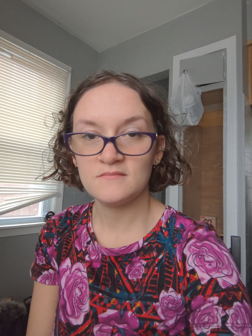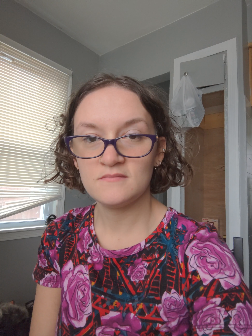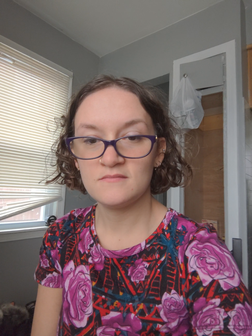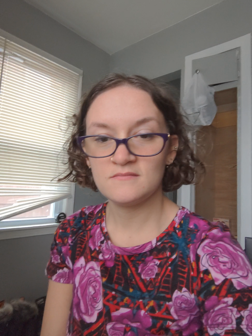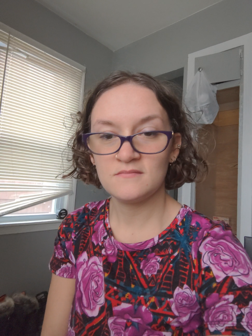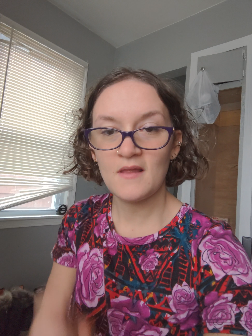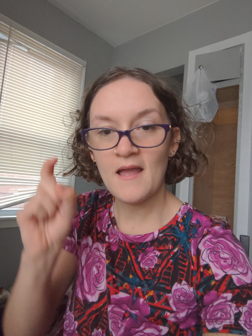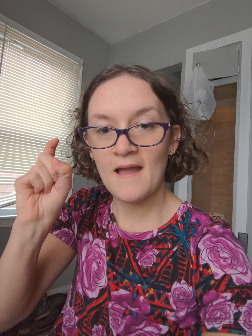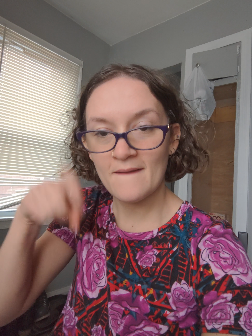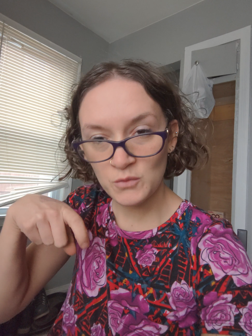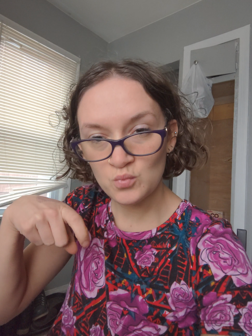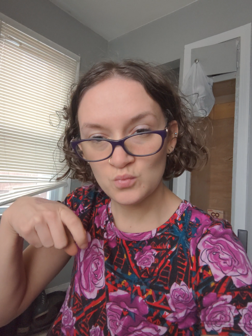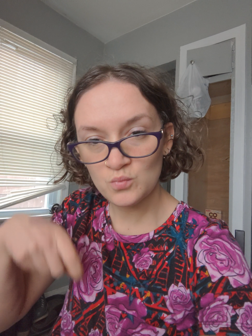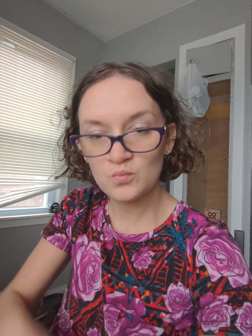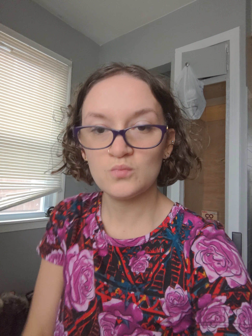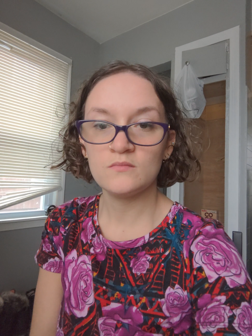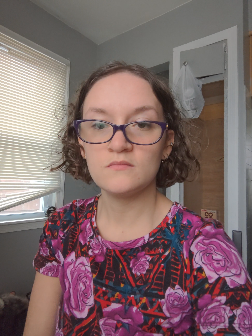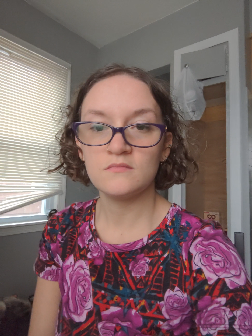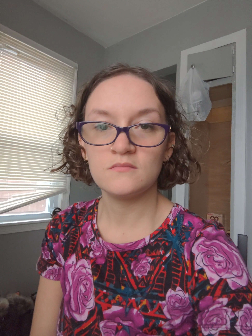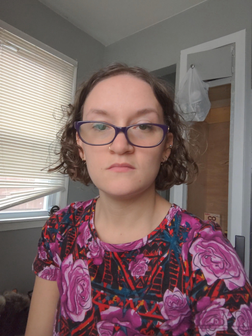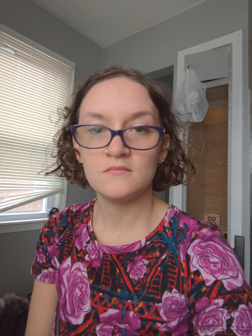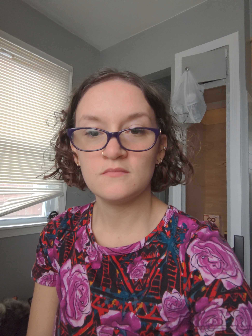have to